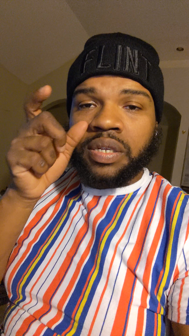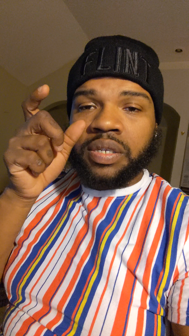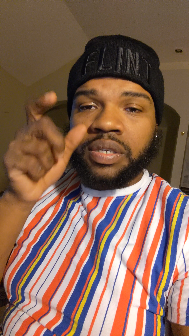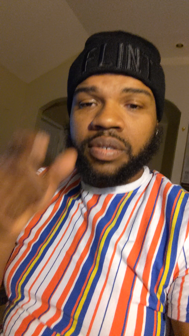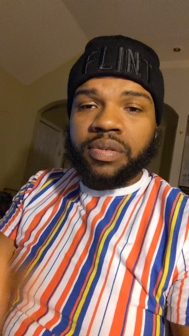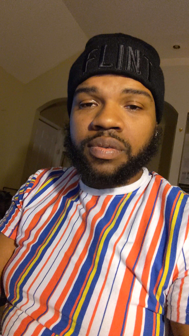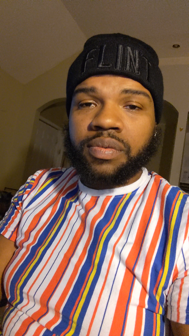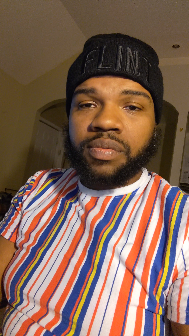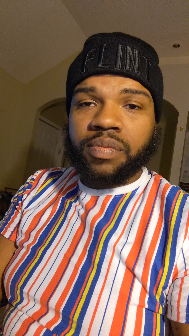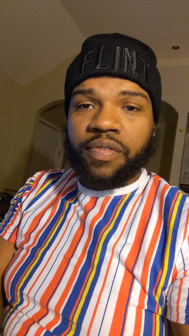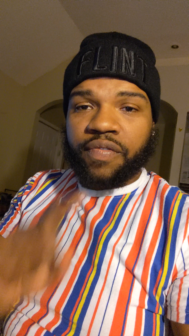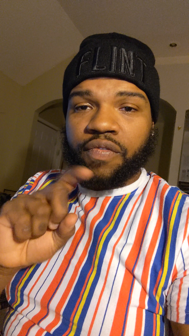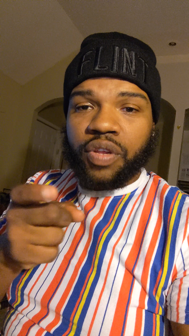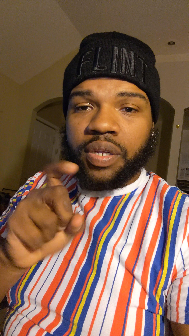friend